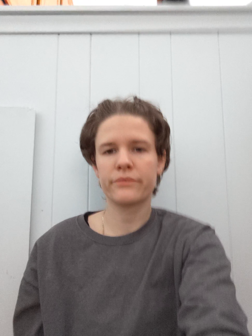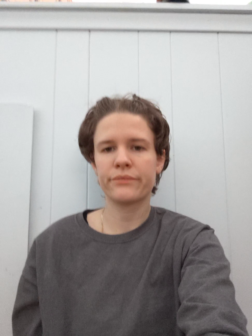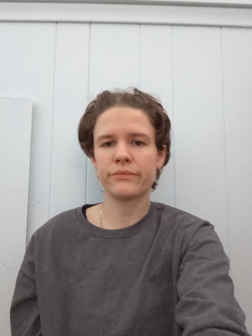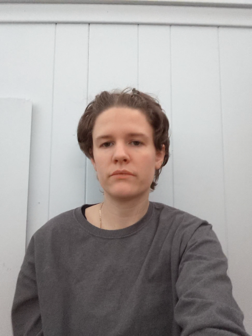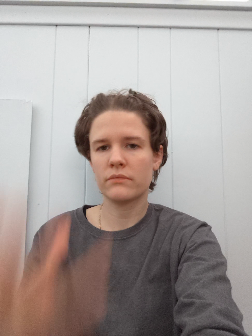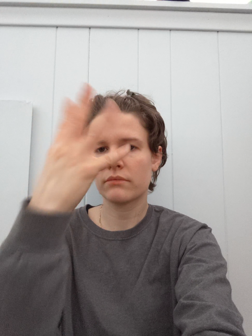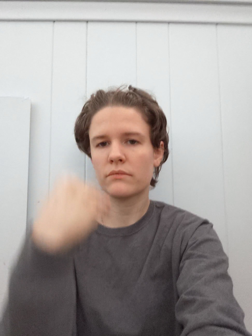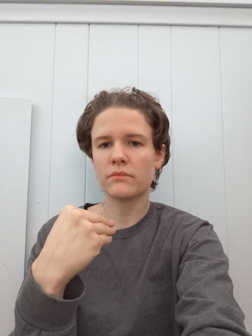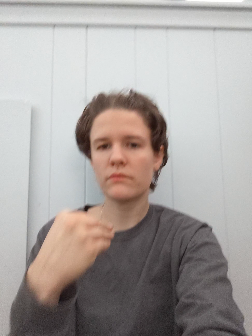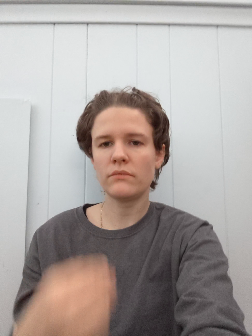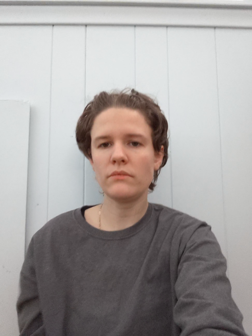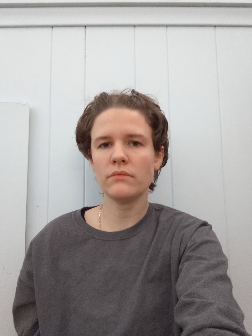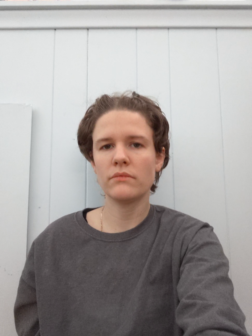nap